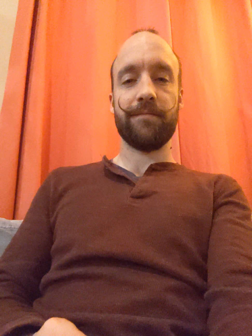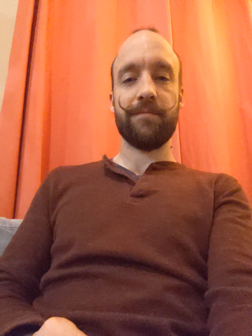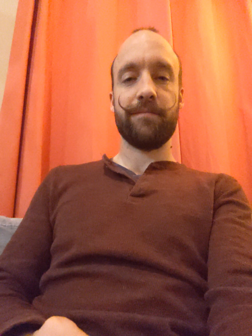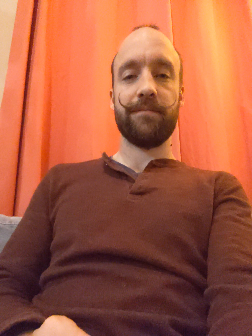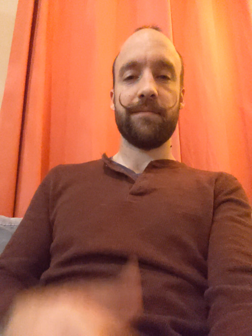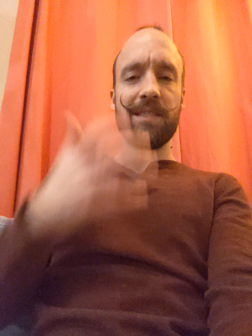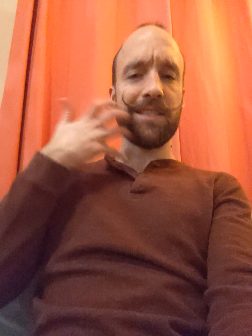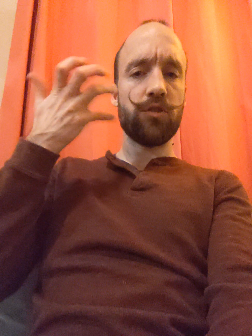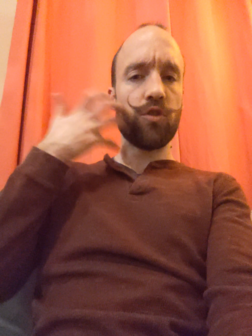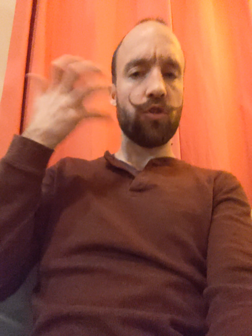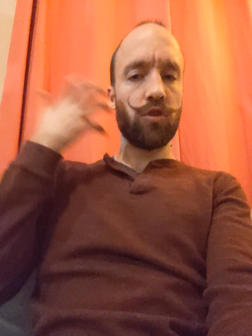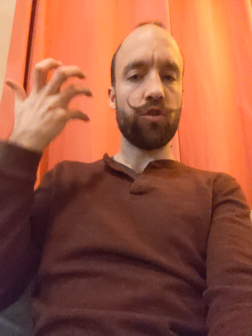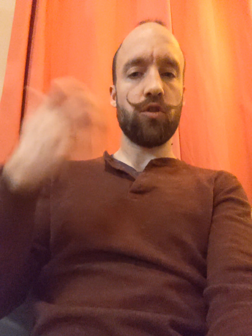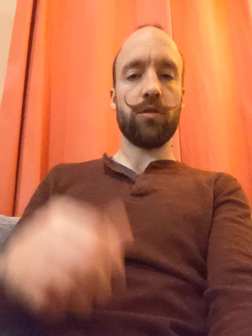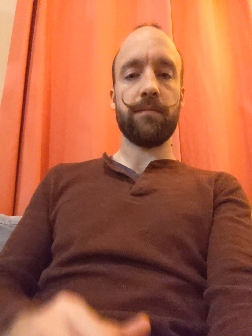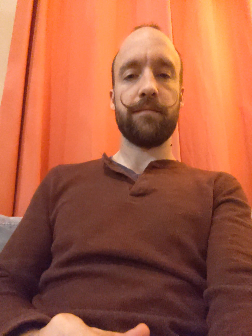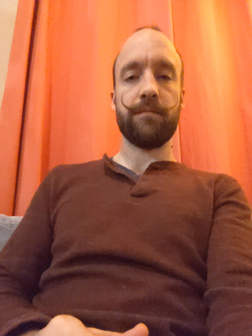tiger